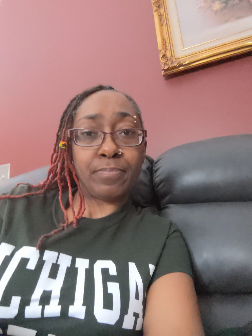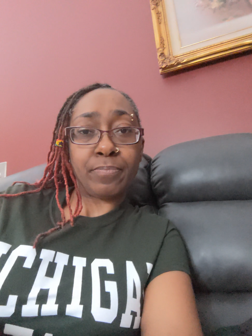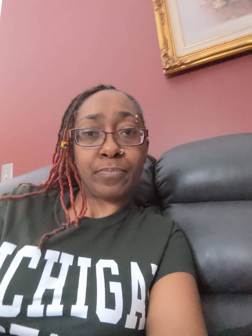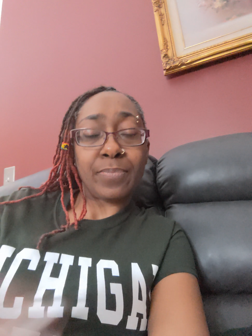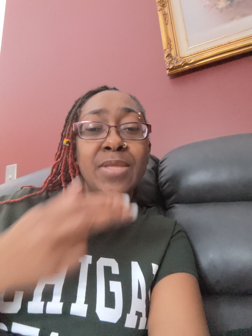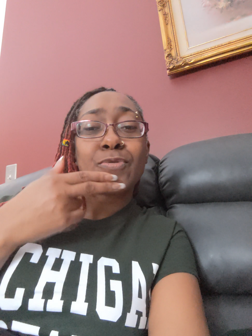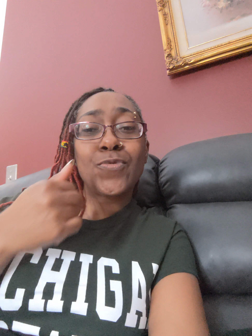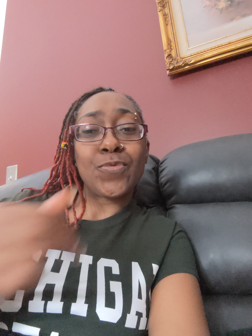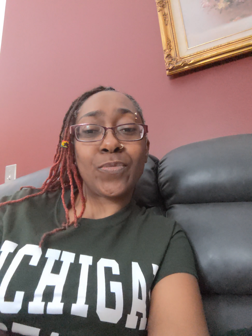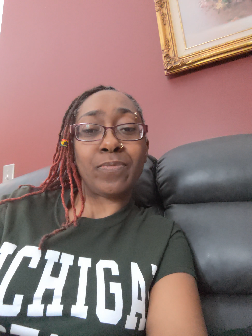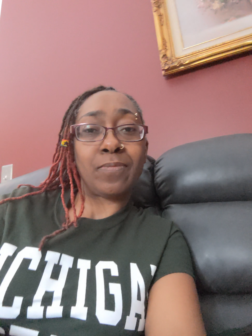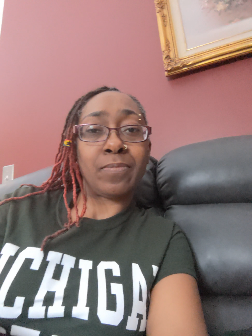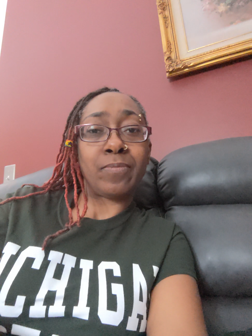cute